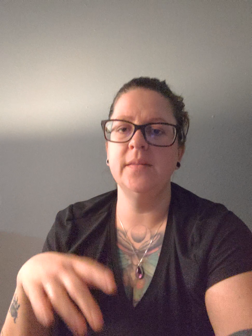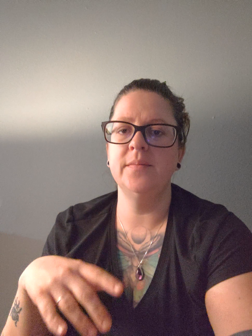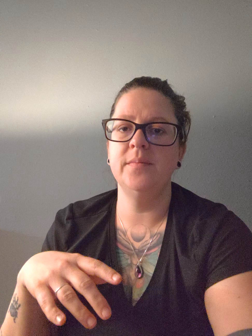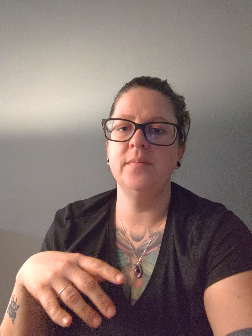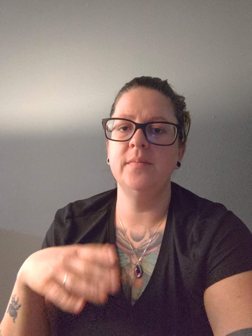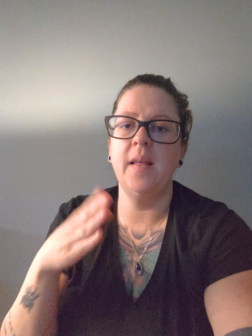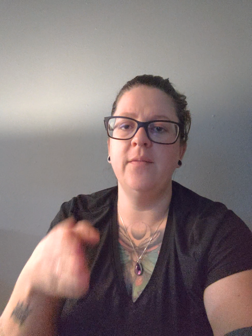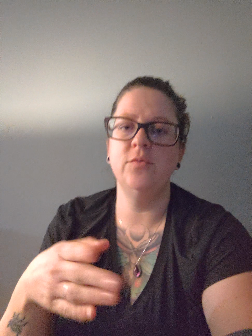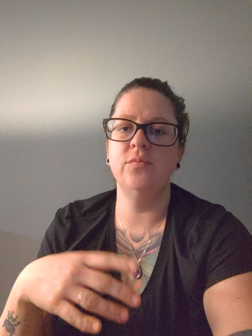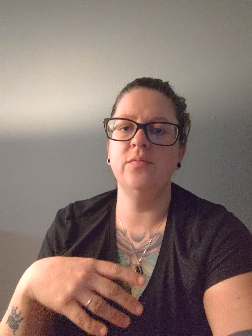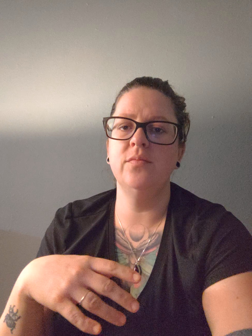after